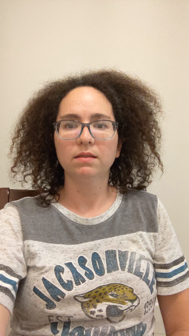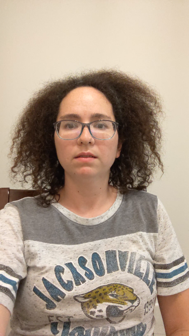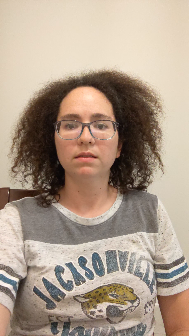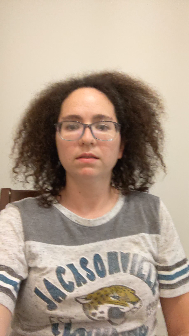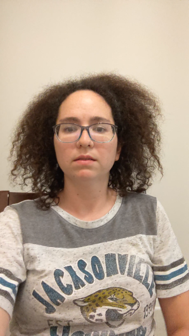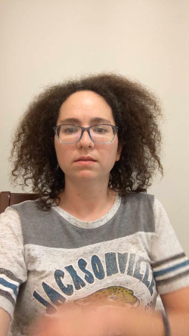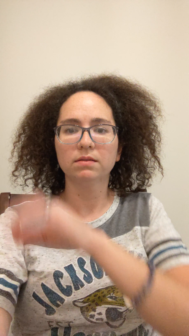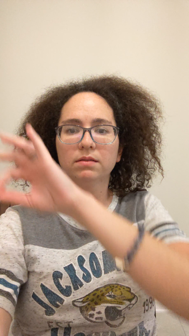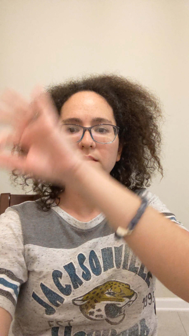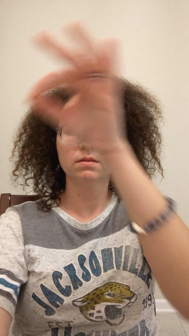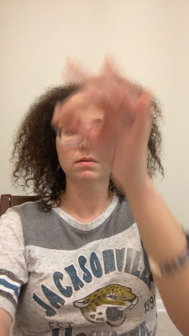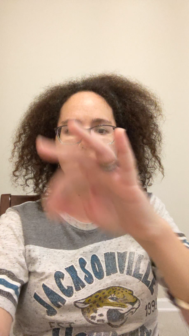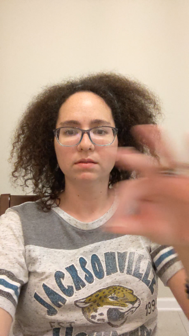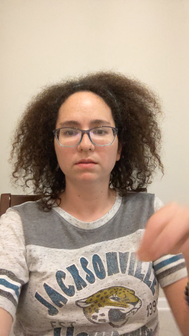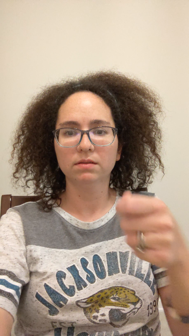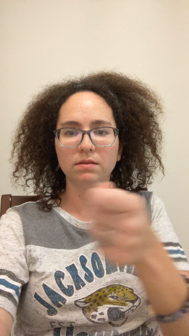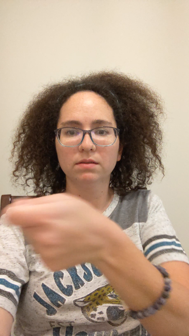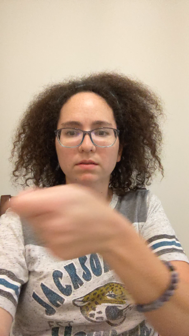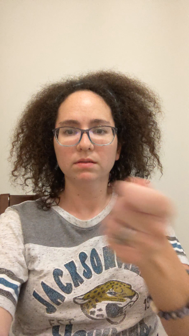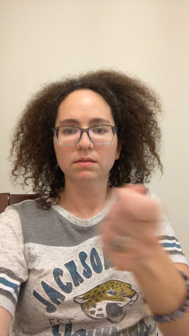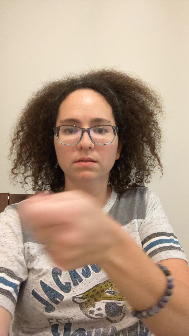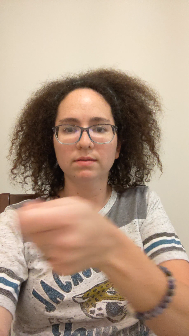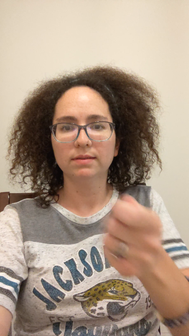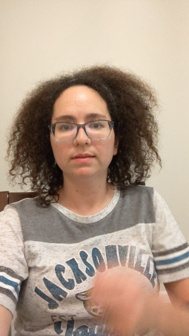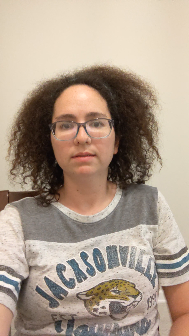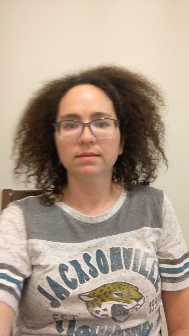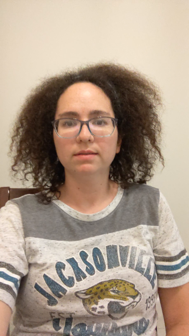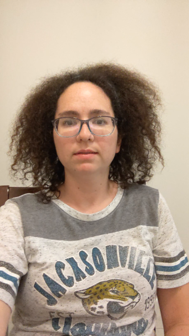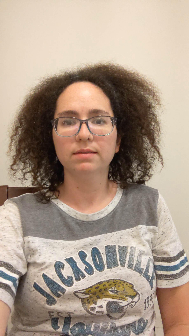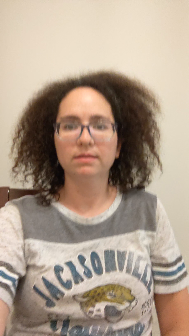hose